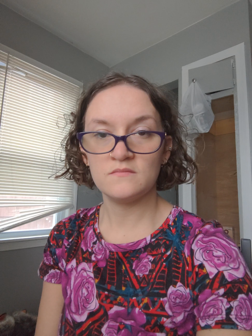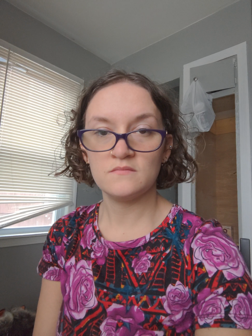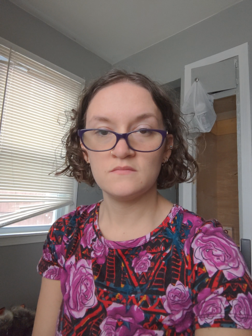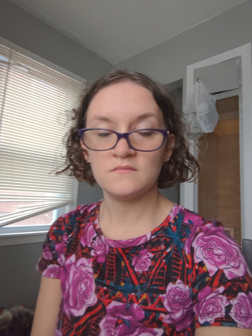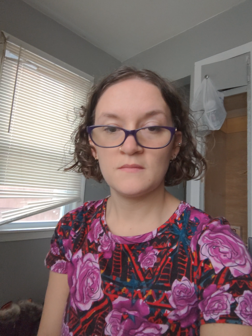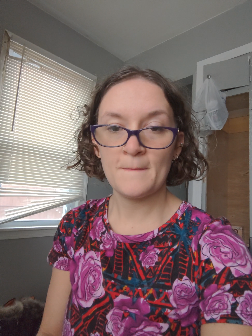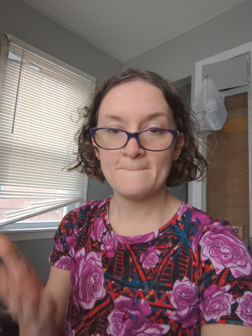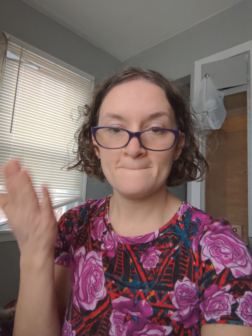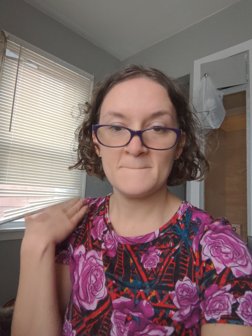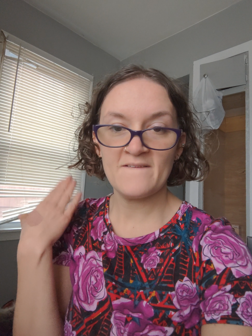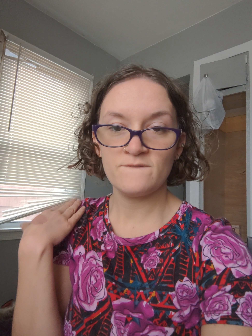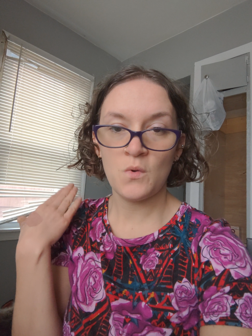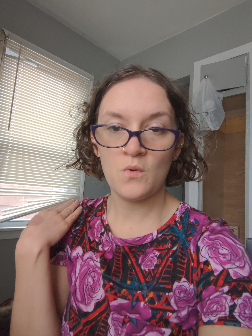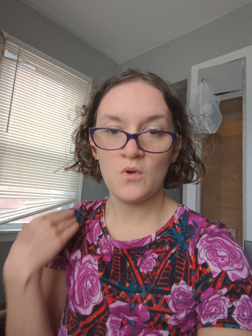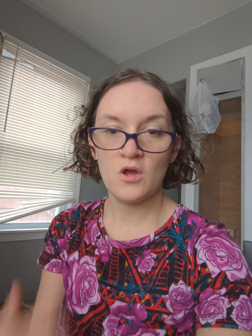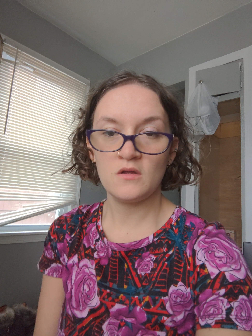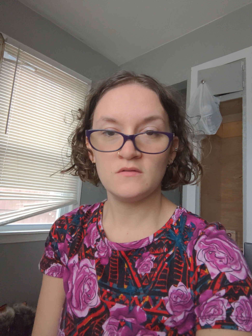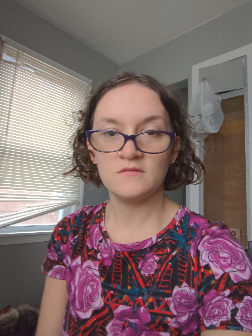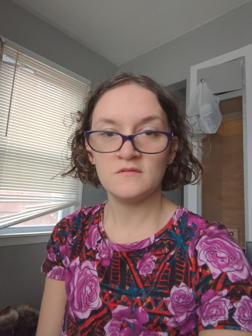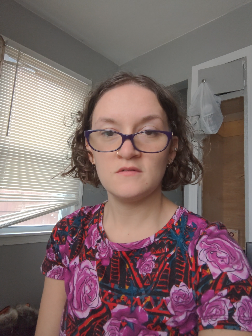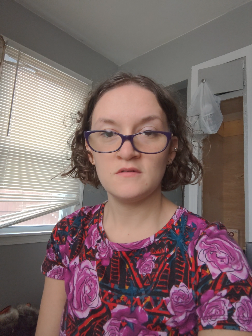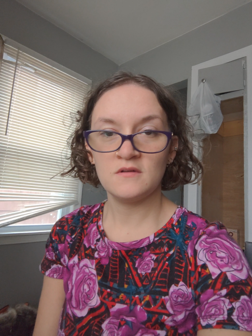before